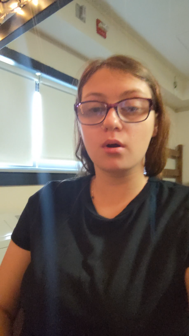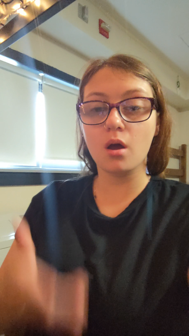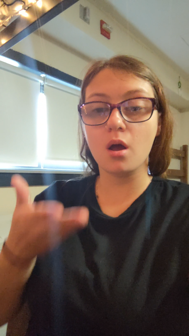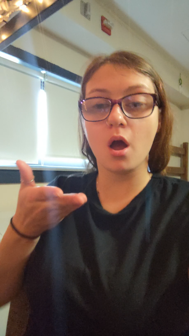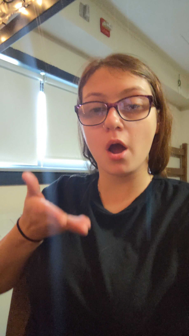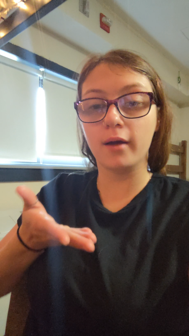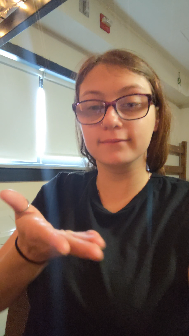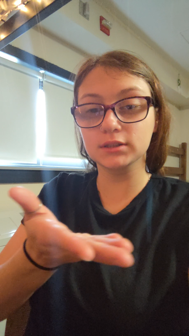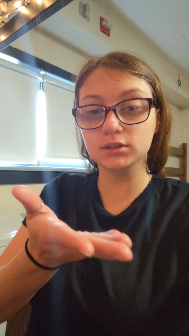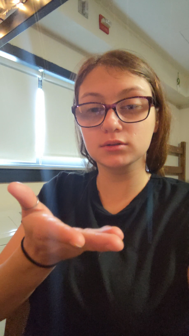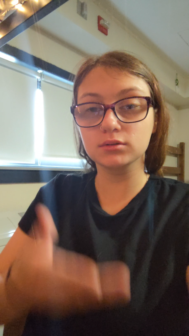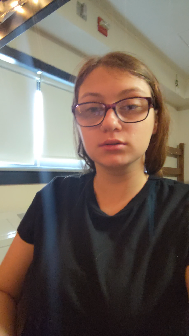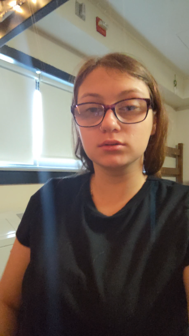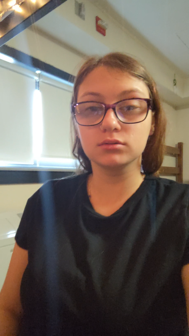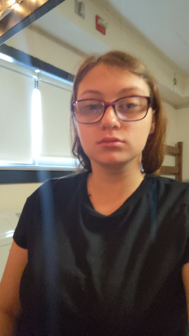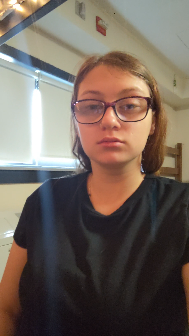oven